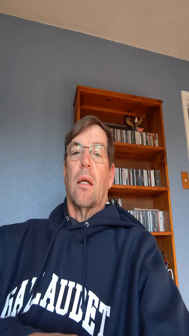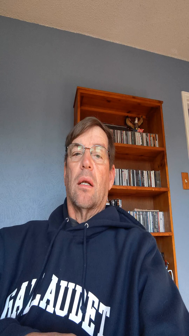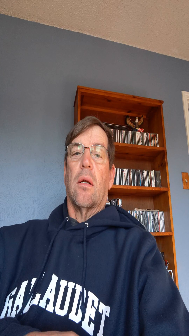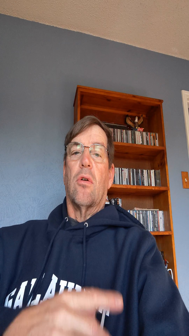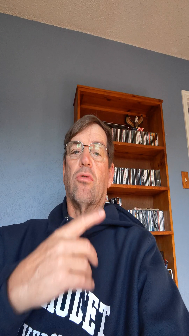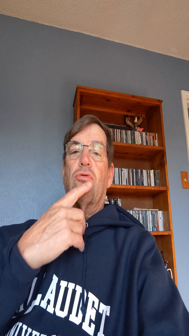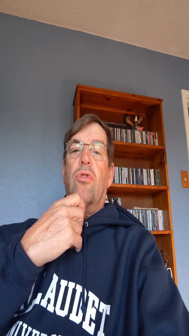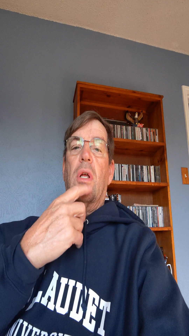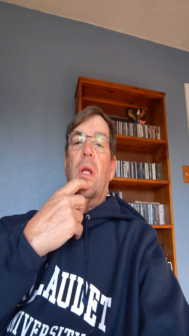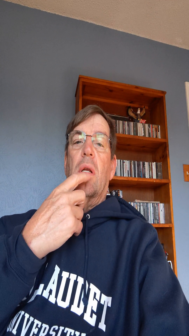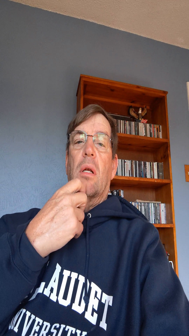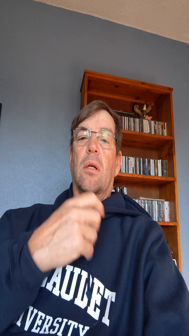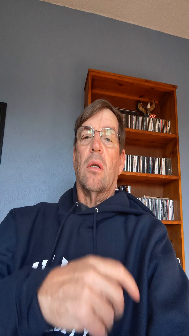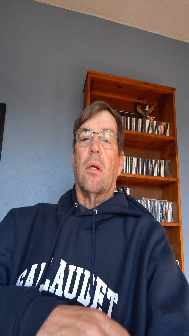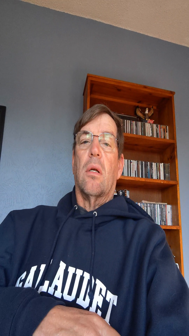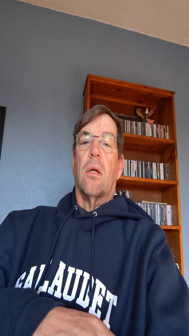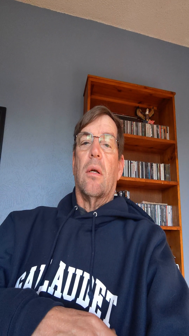red